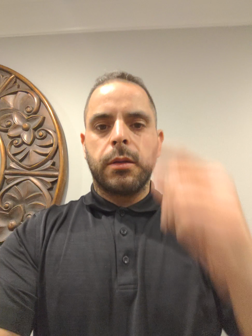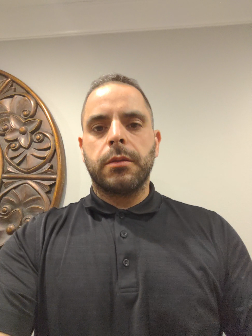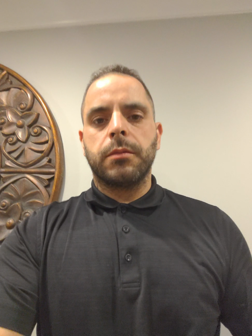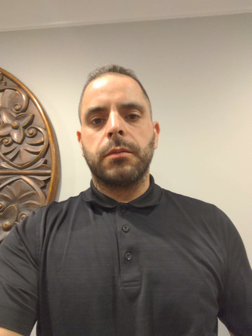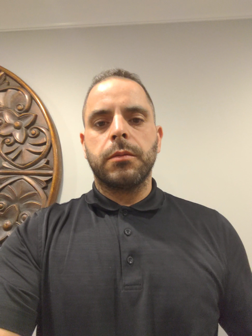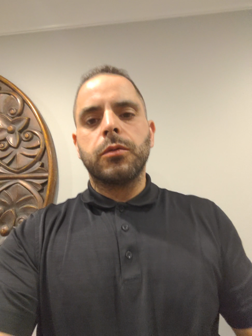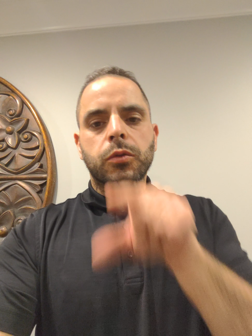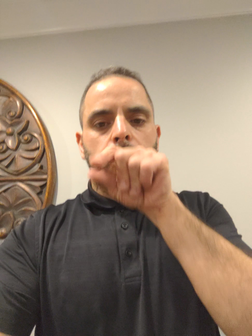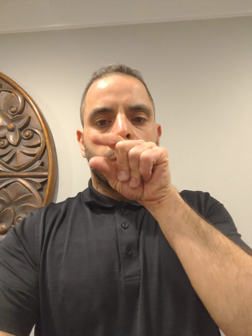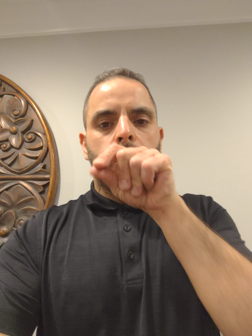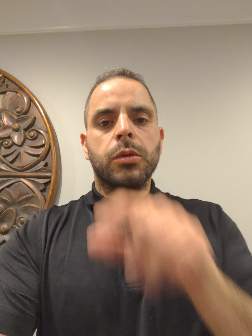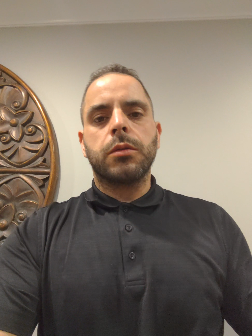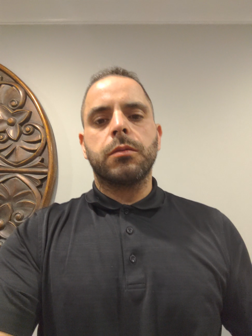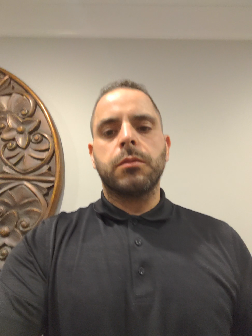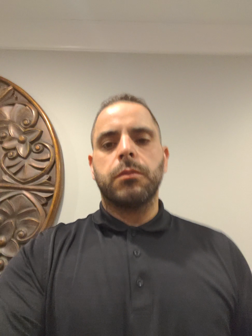goose